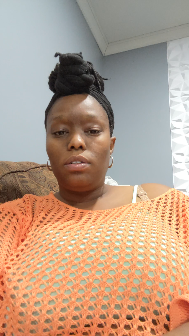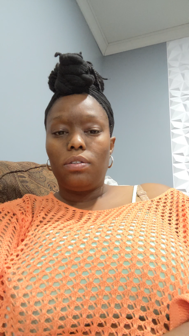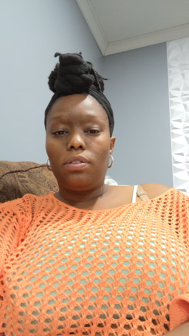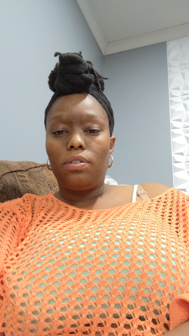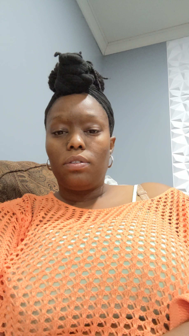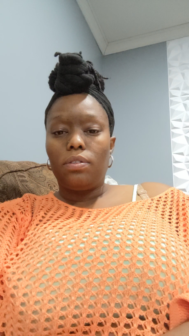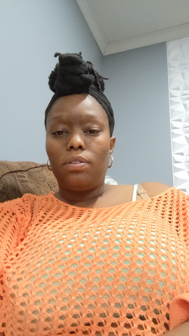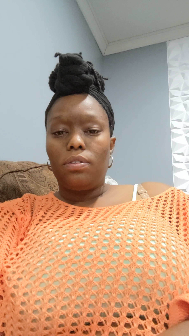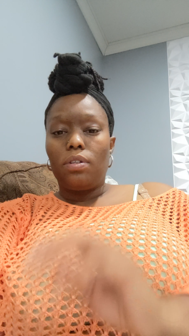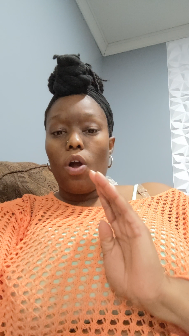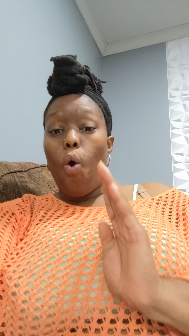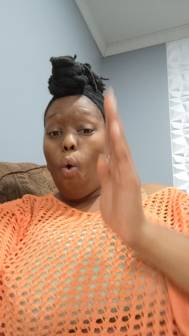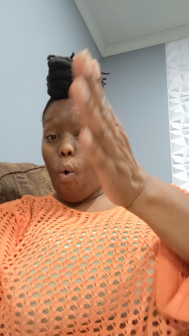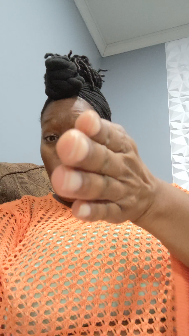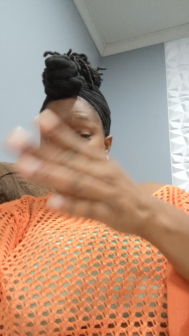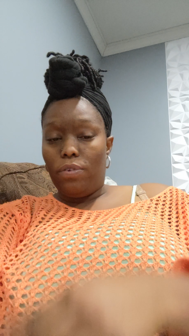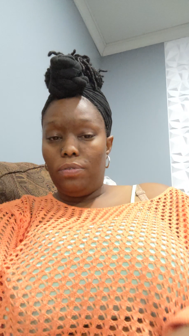over